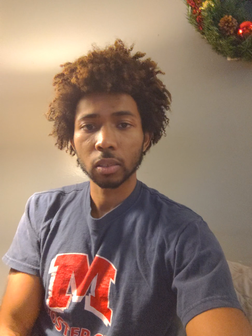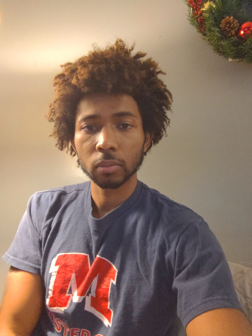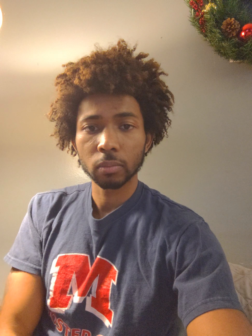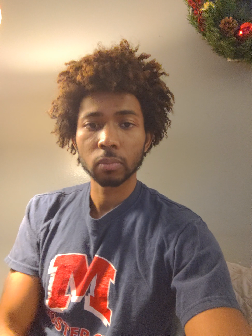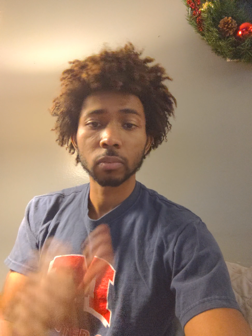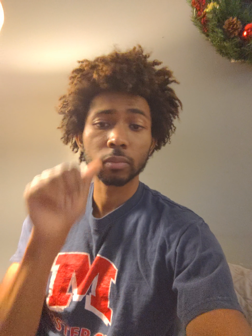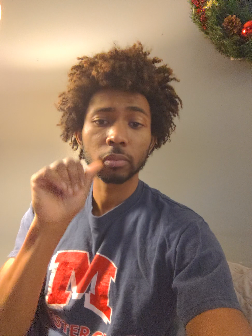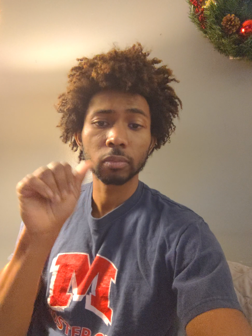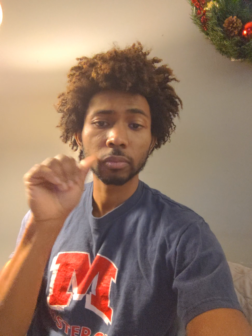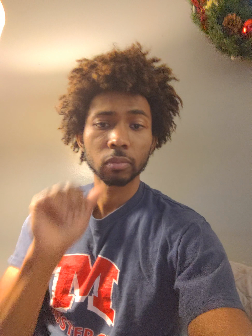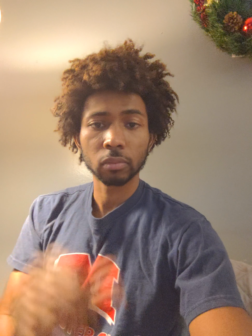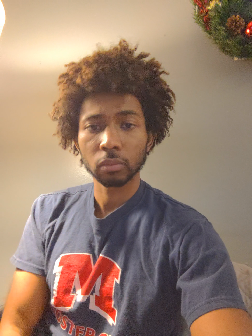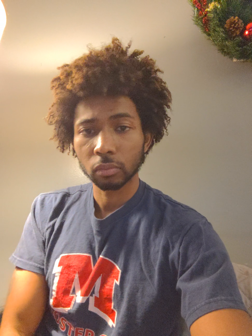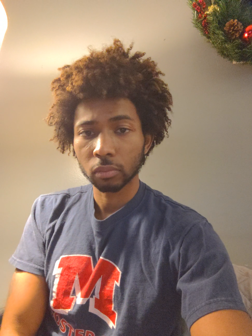aunt